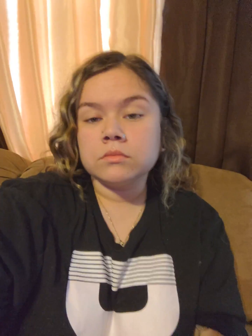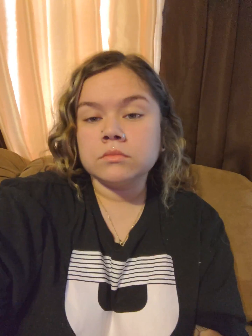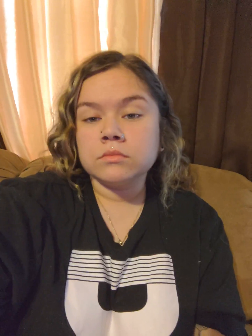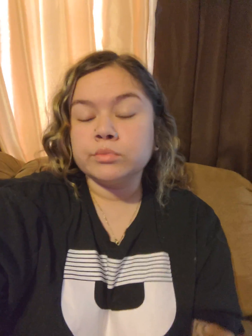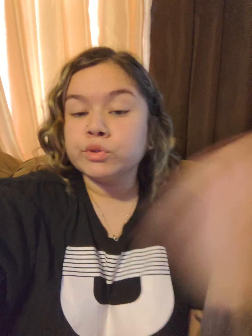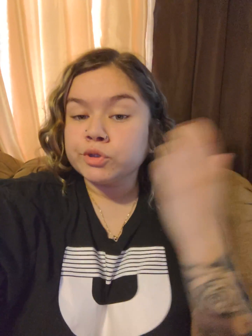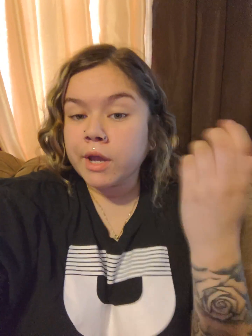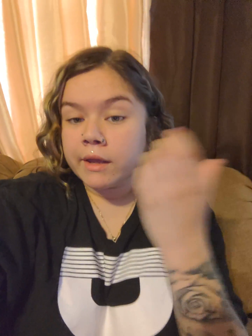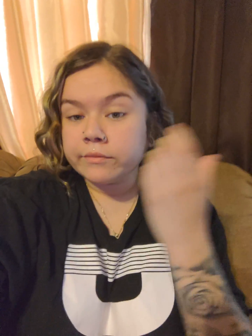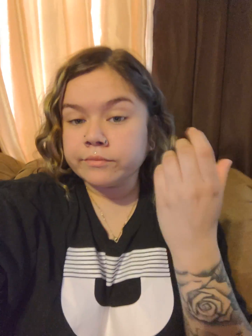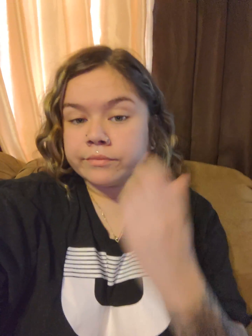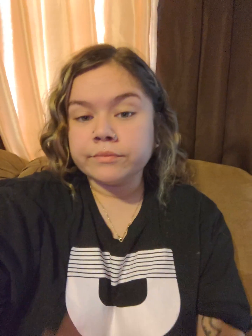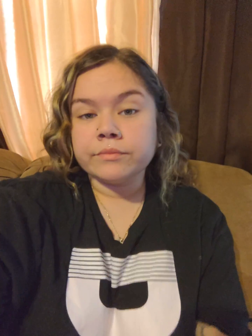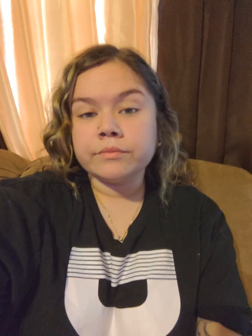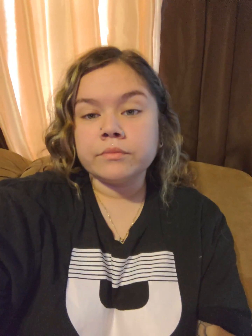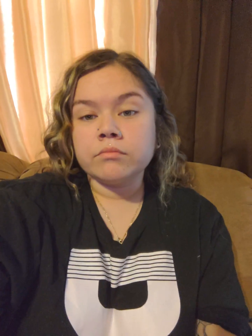shake